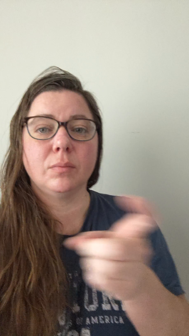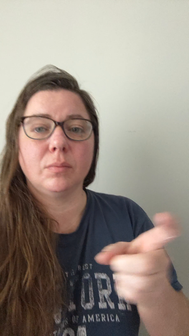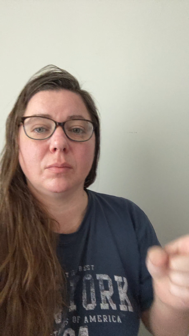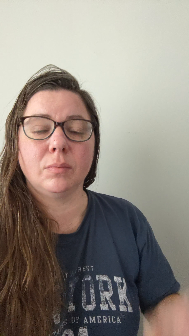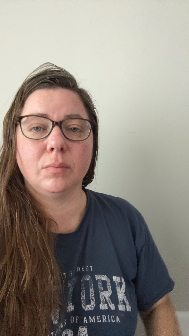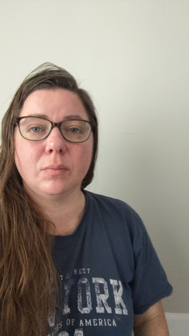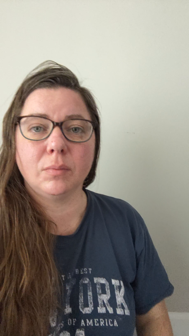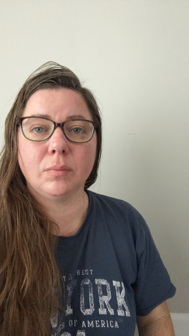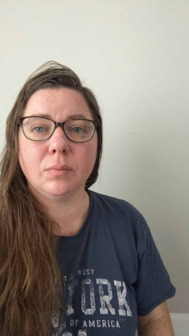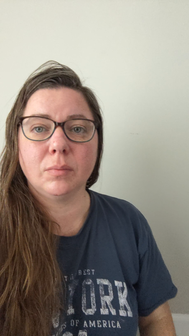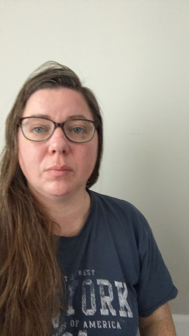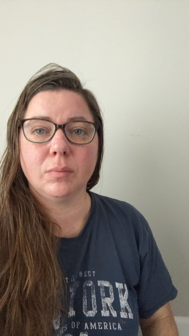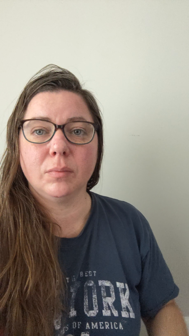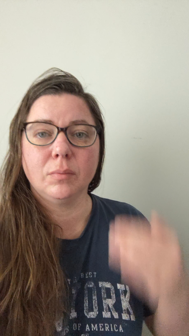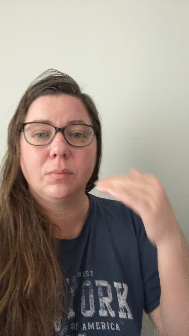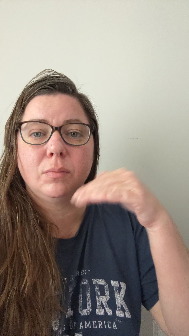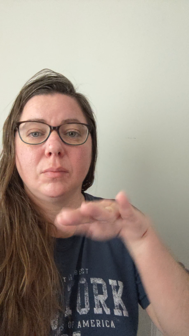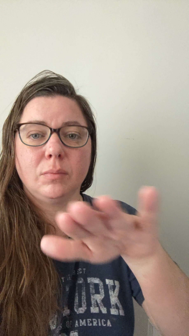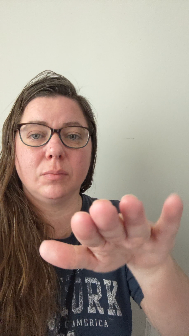enter